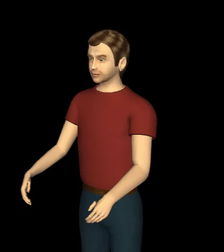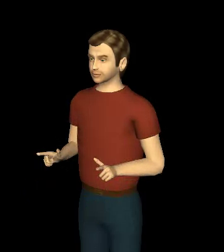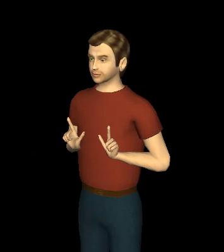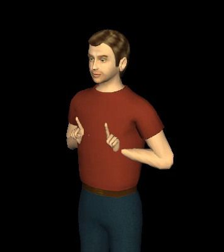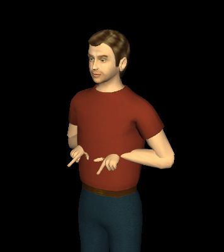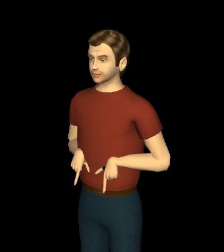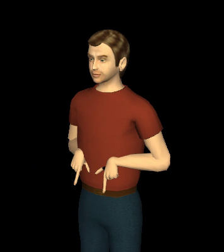مدرسة